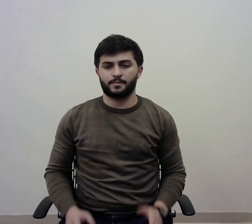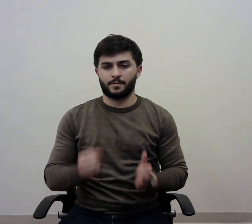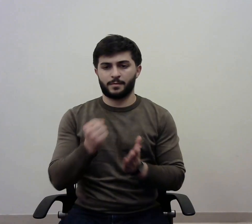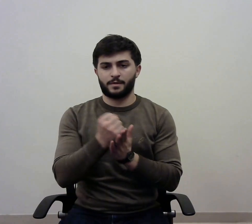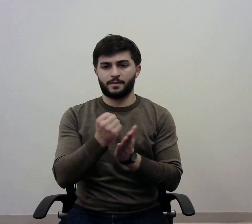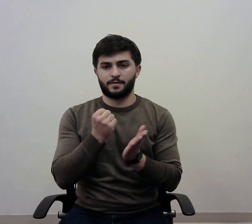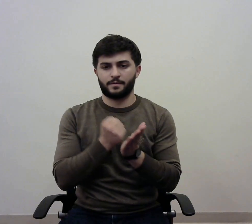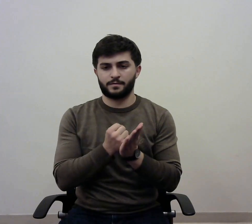viza